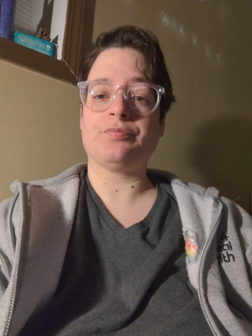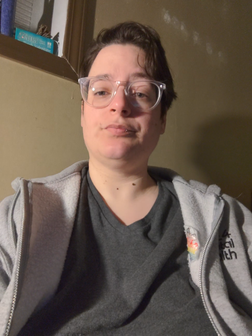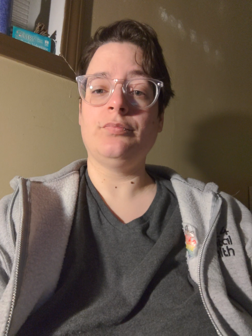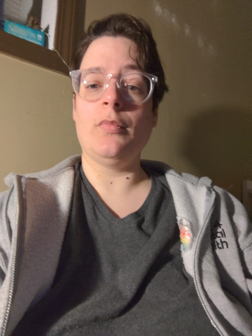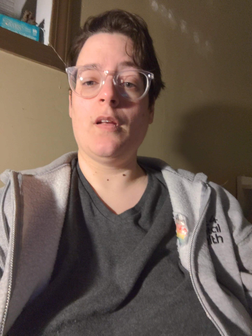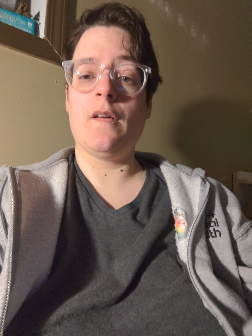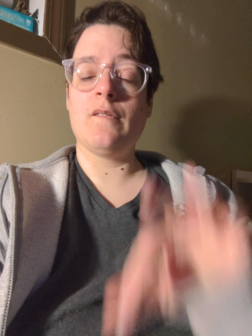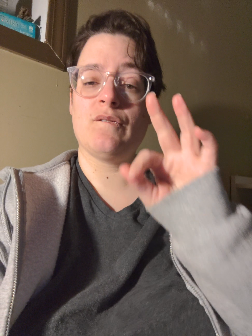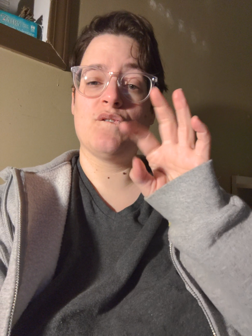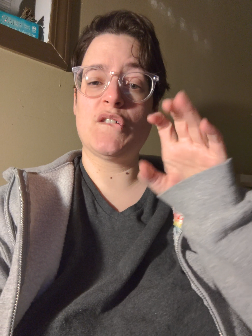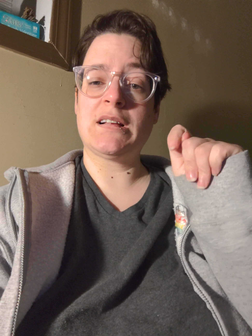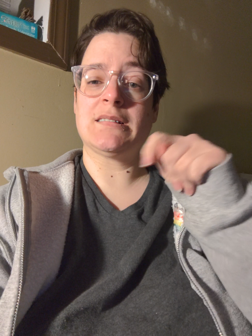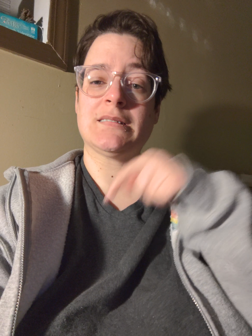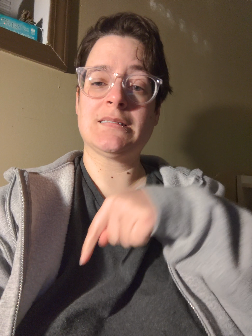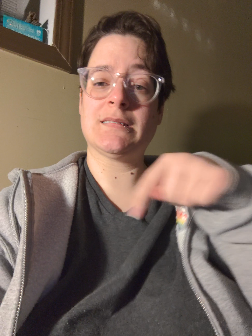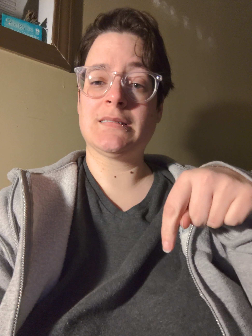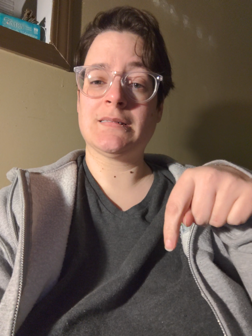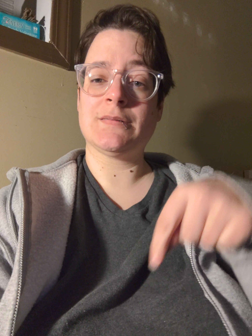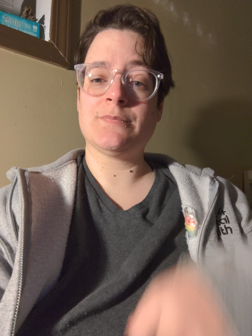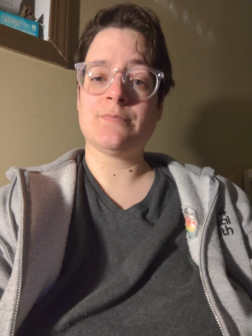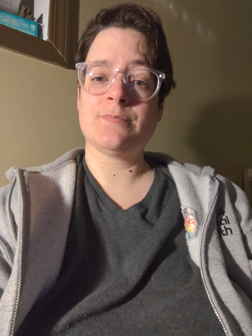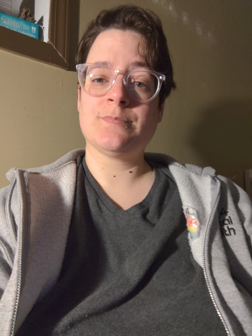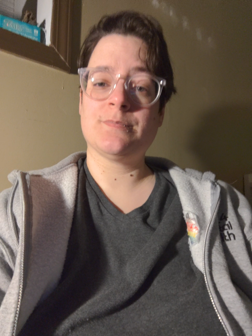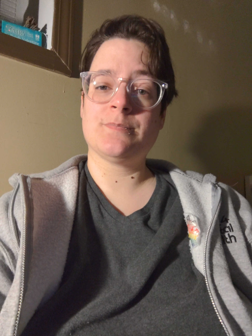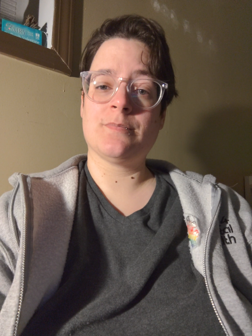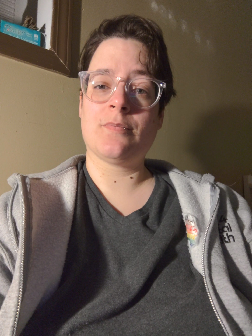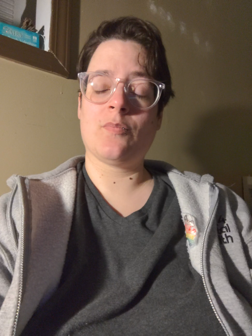feet